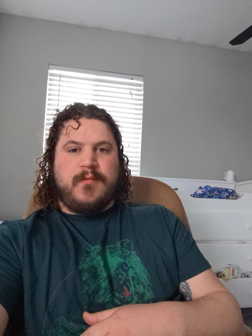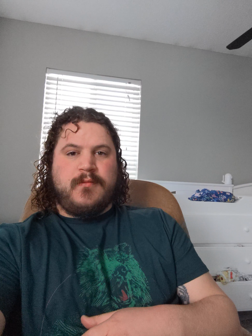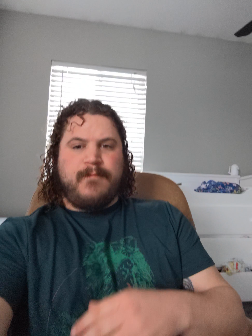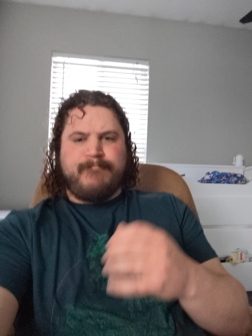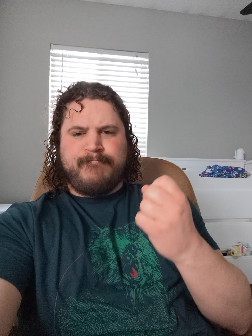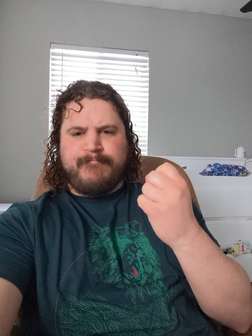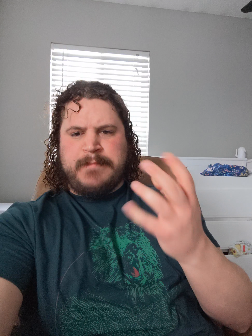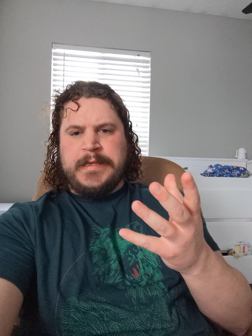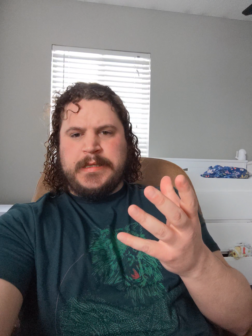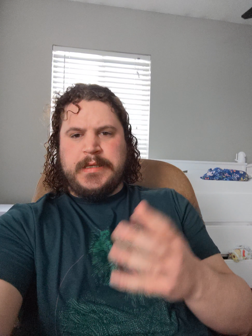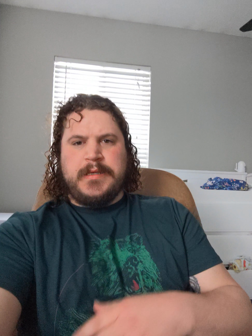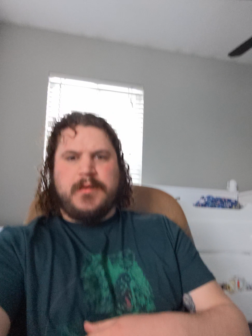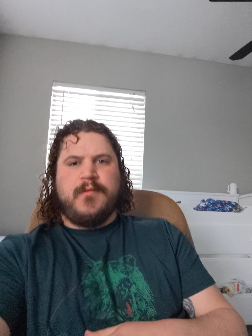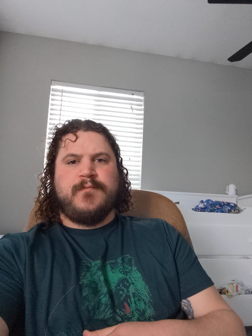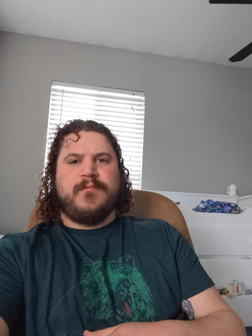many